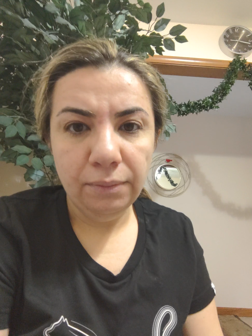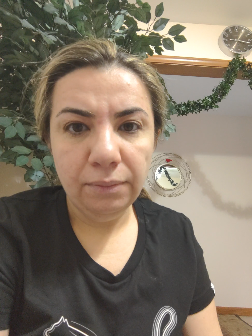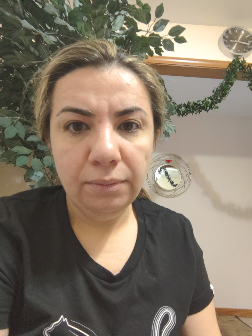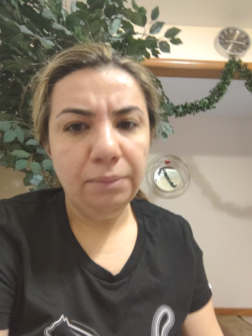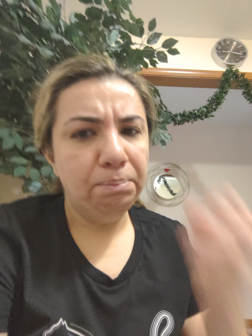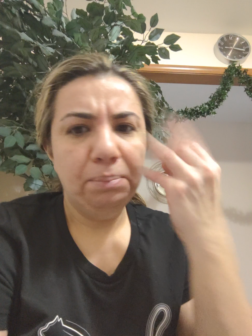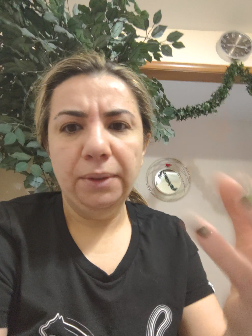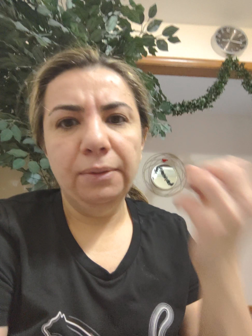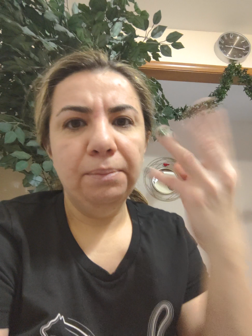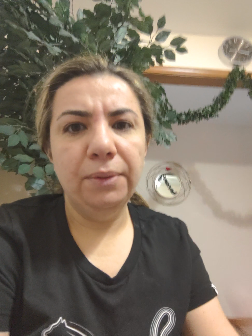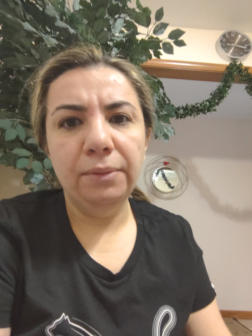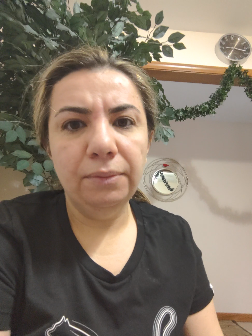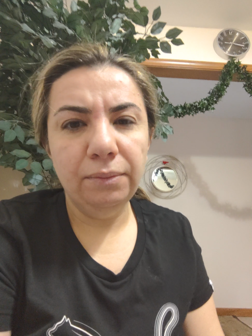many